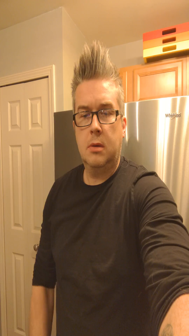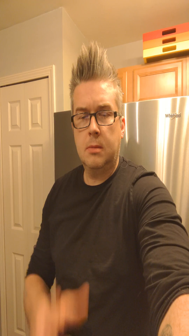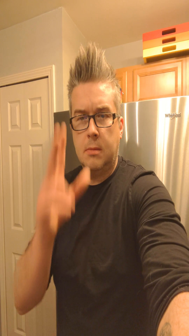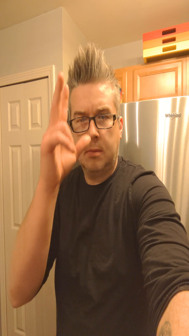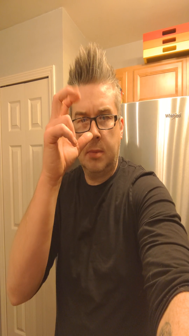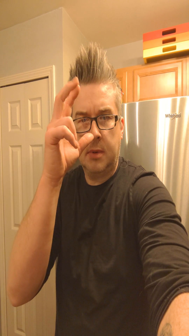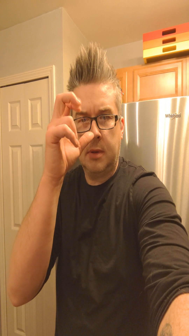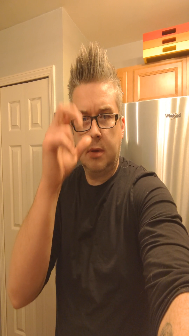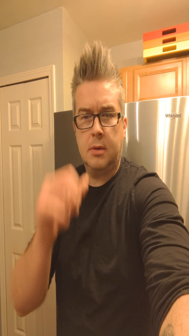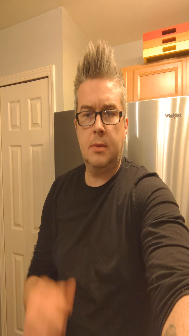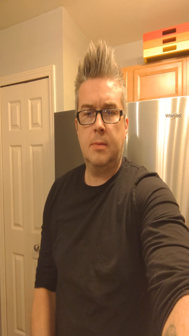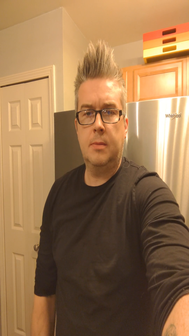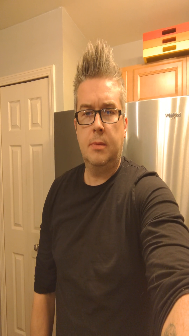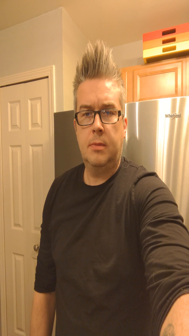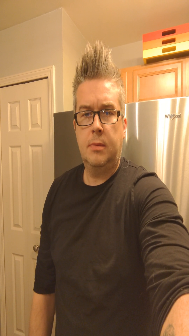bug